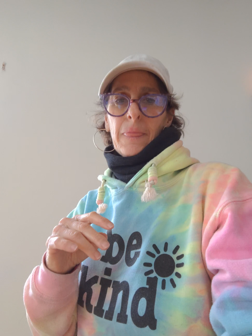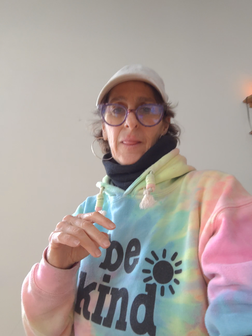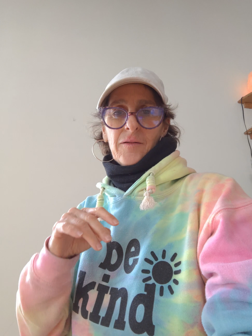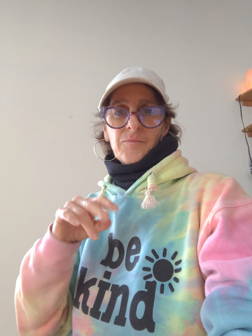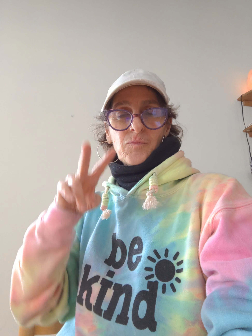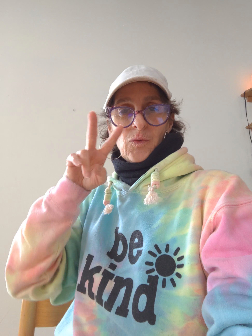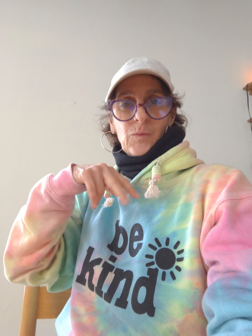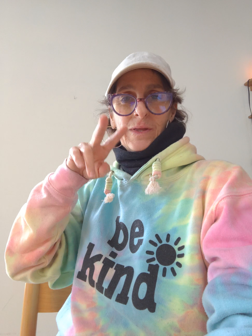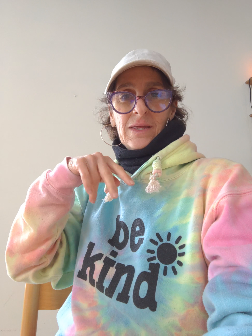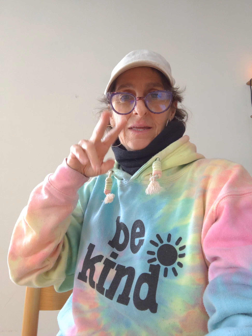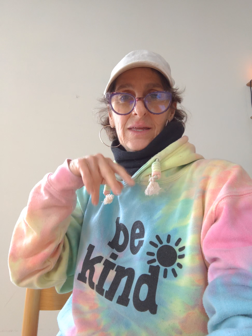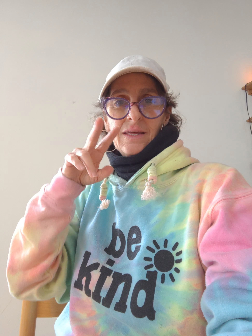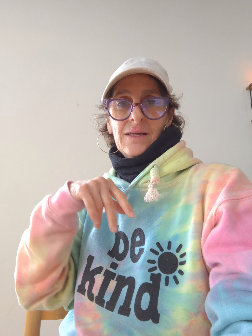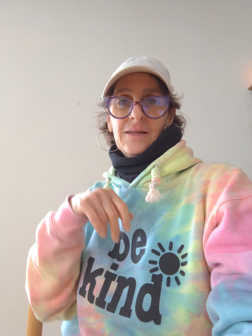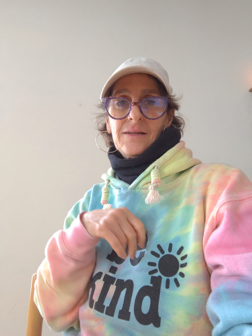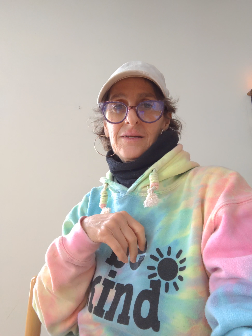read